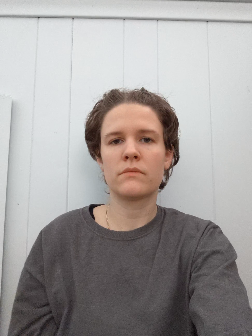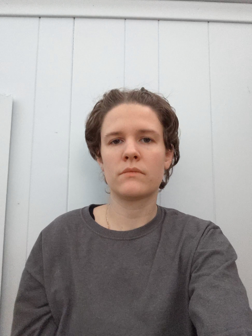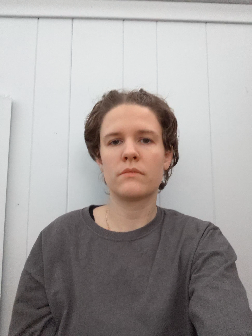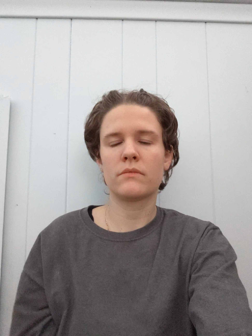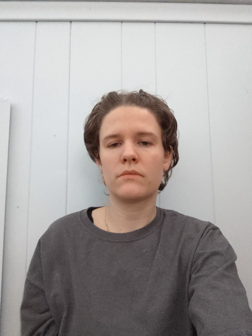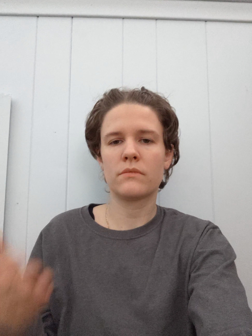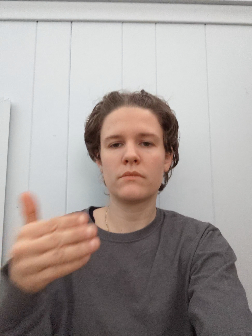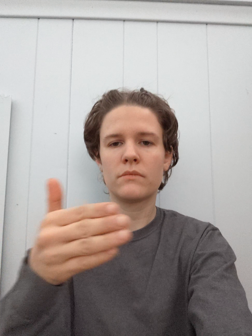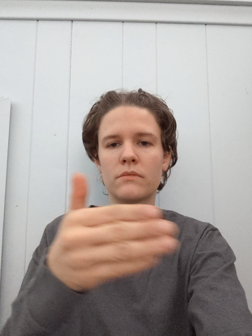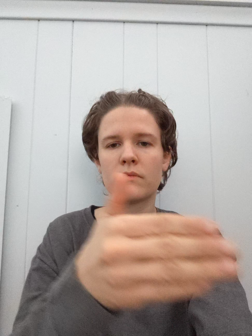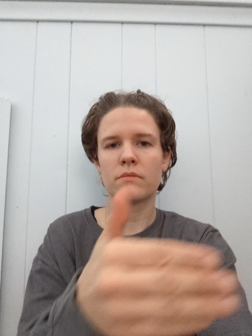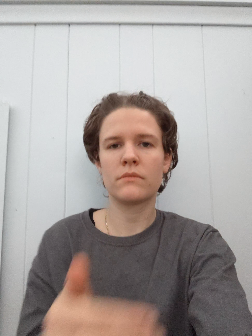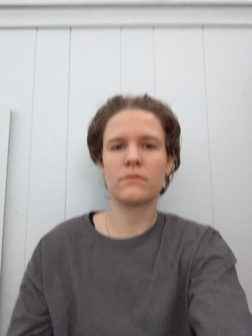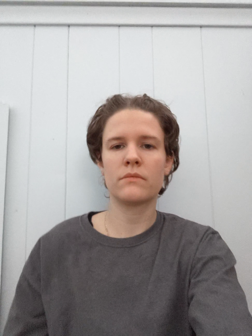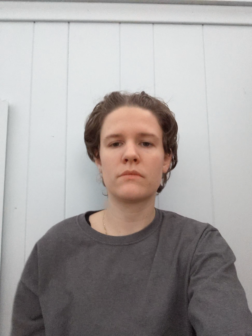fish